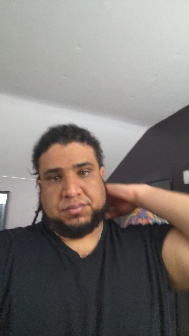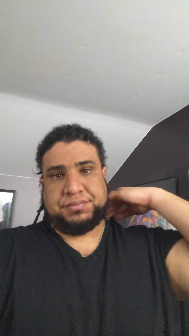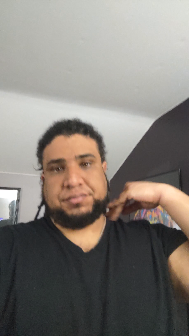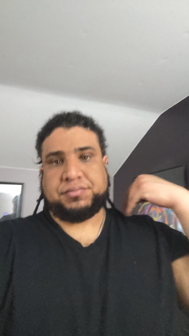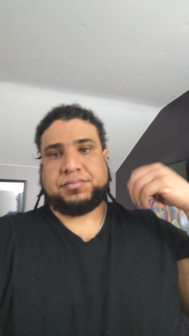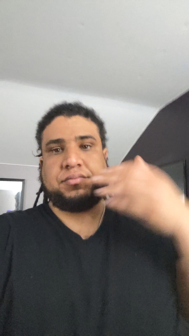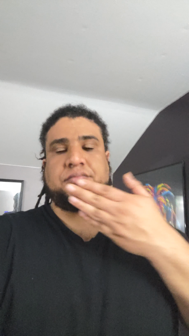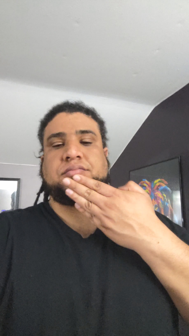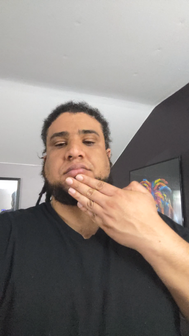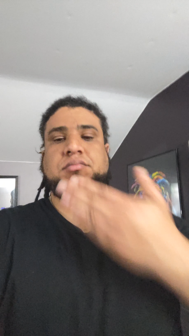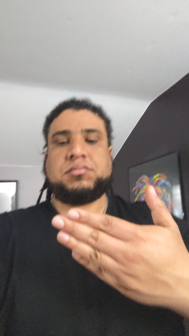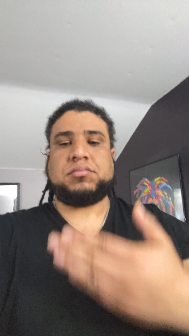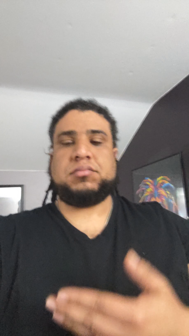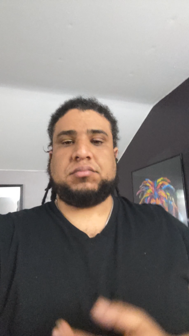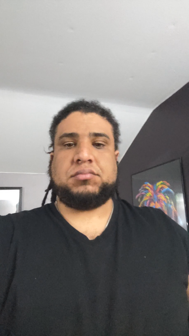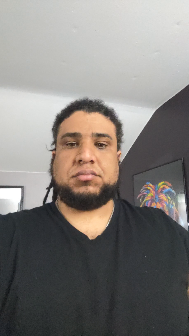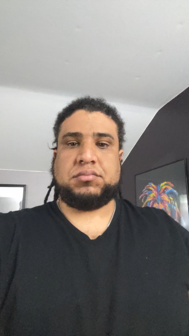good